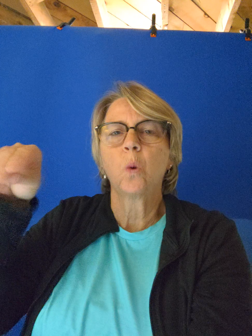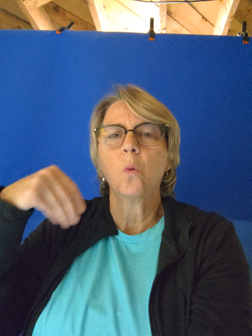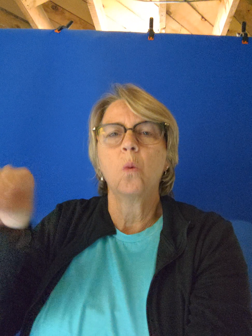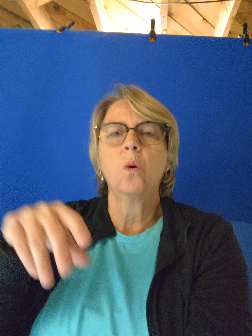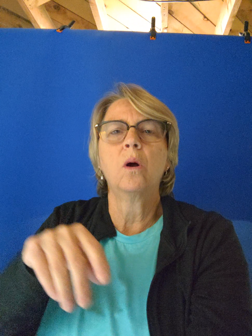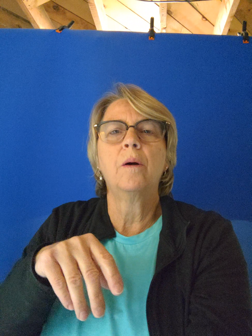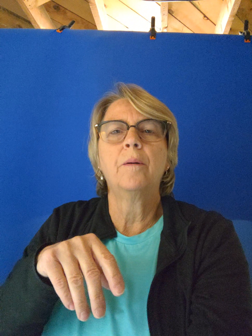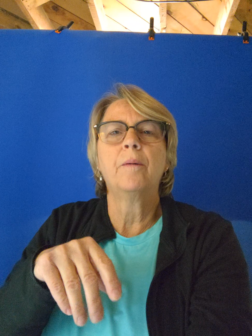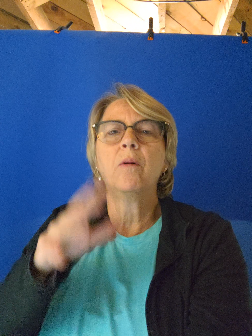store